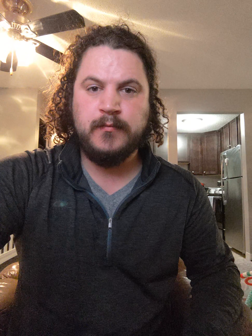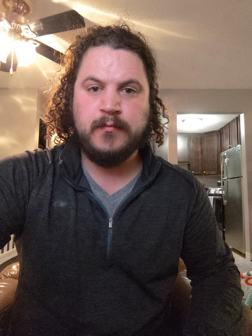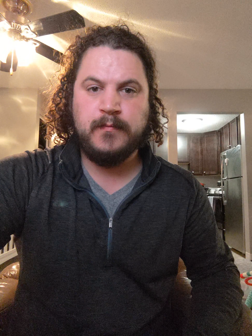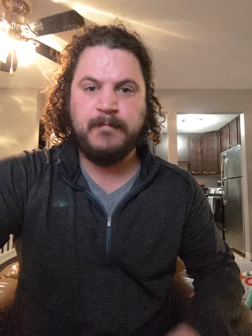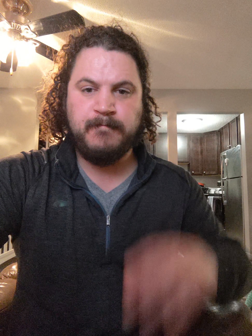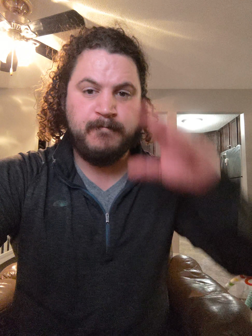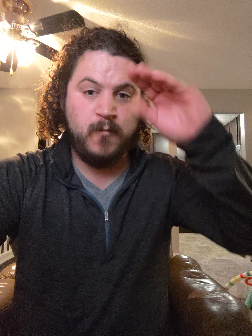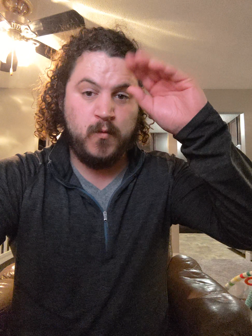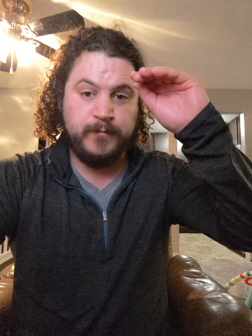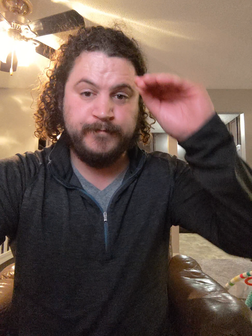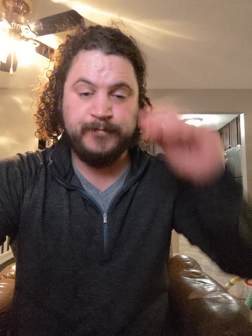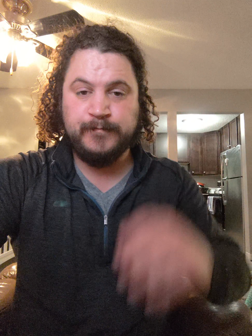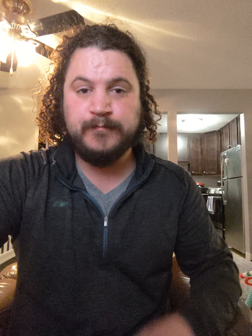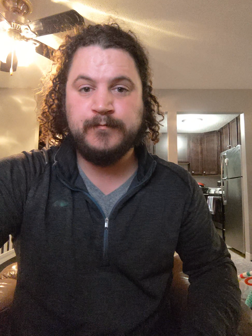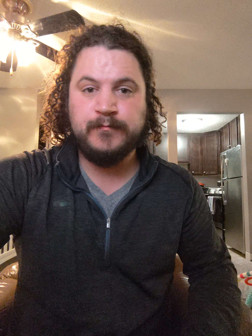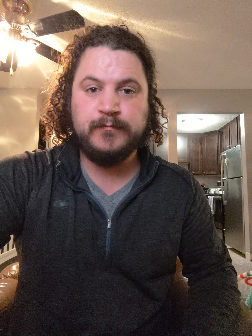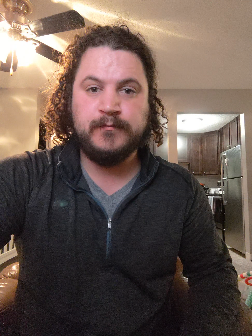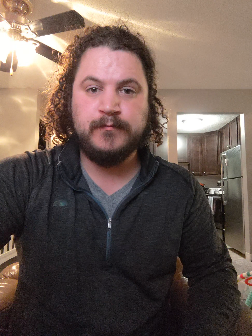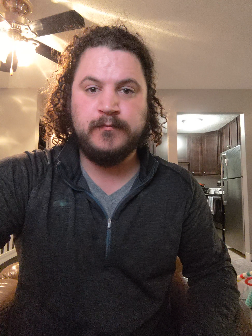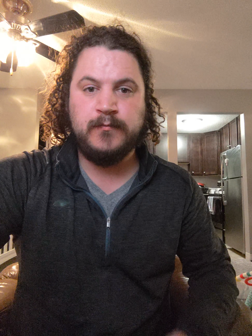boy